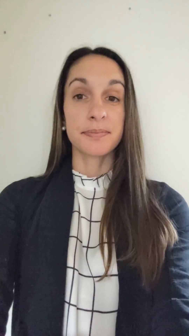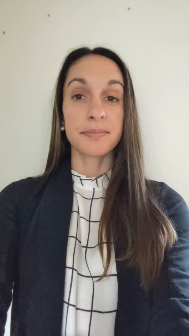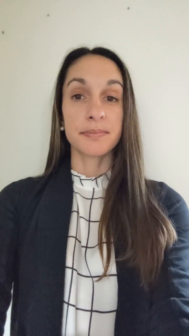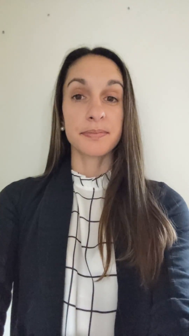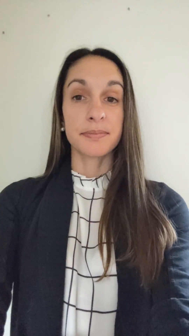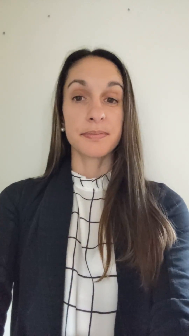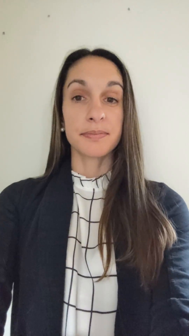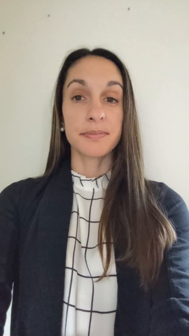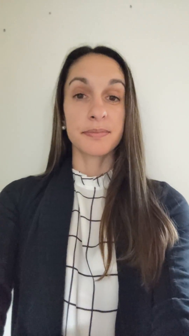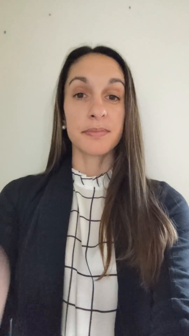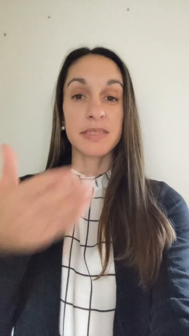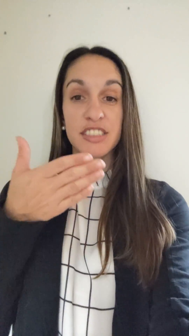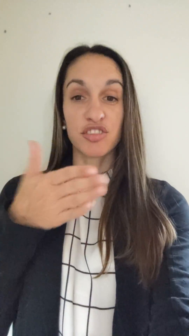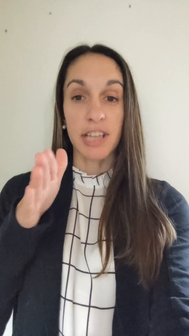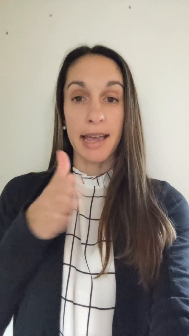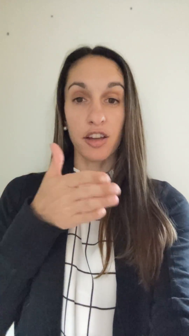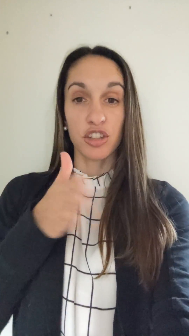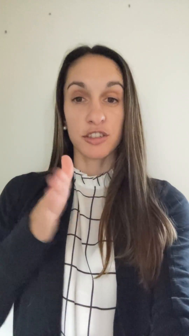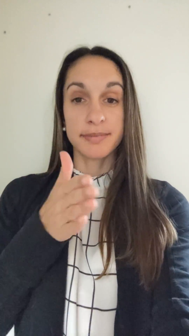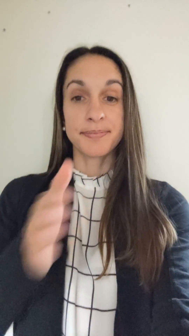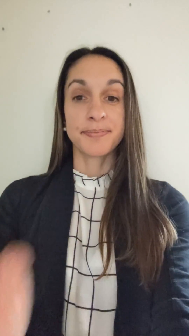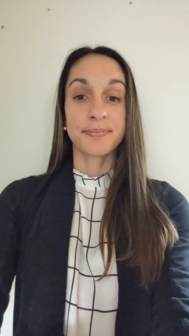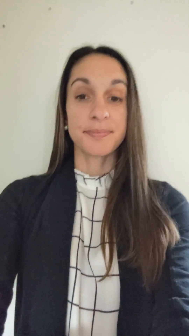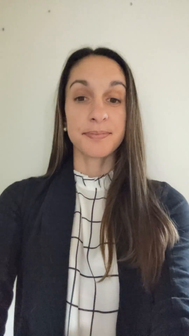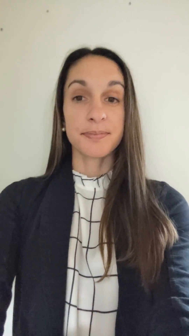share